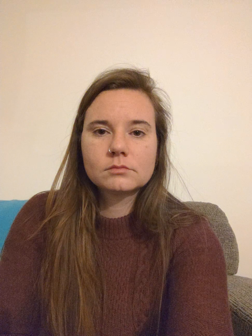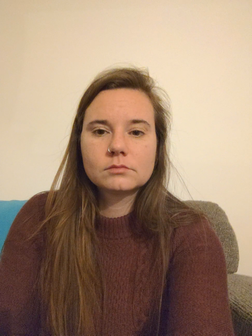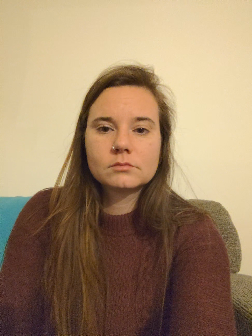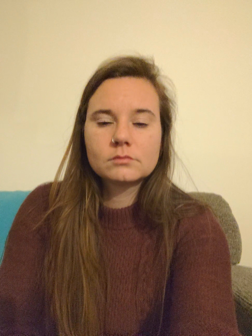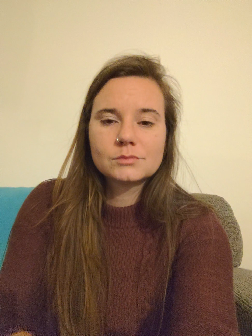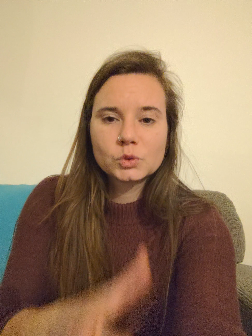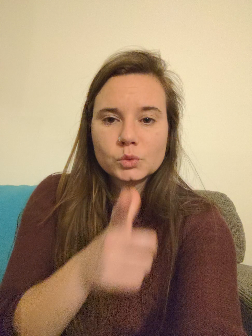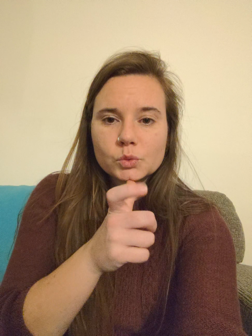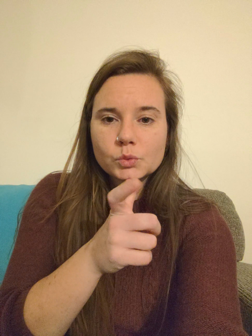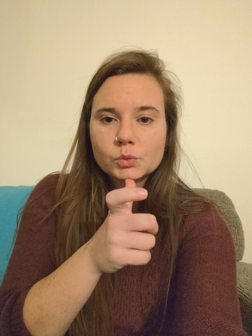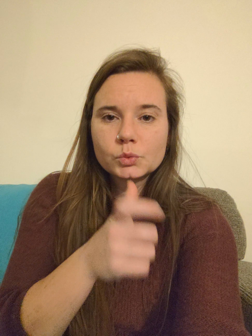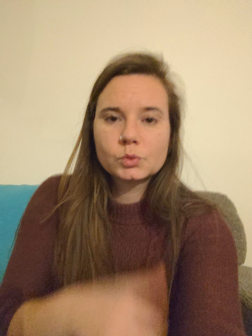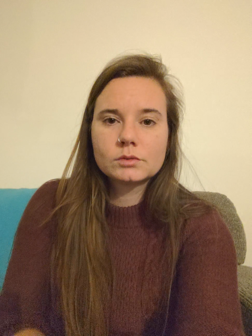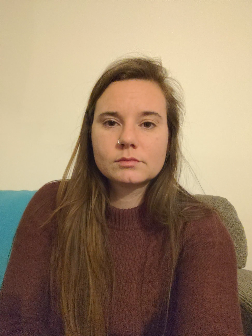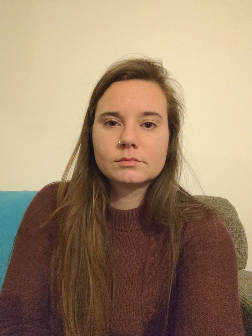who